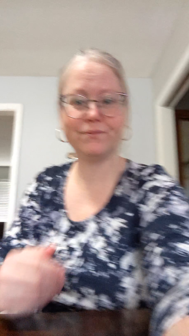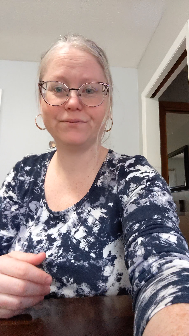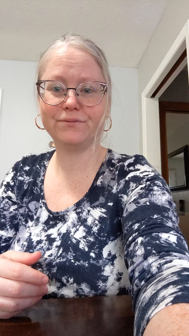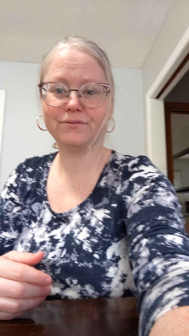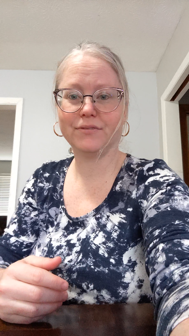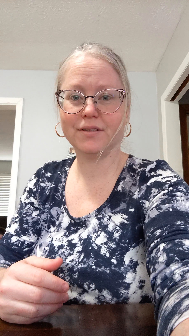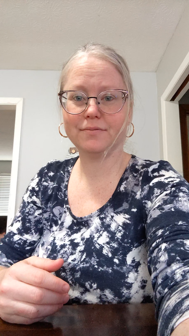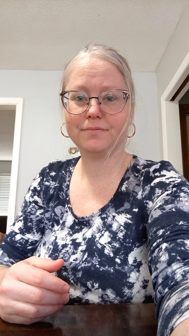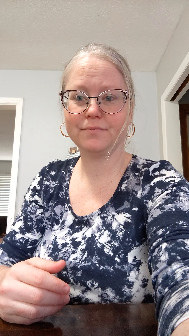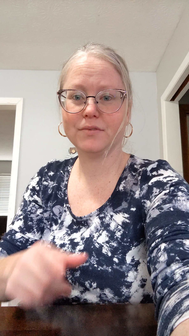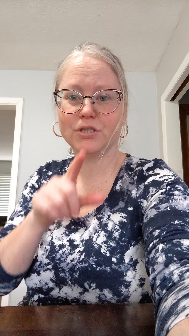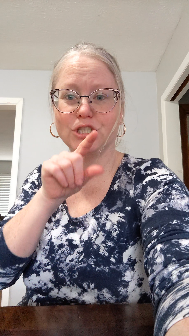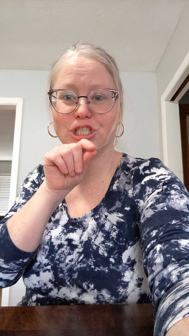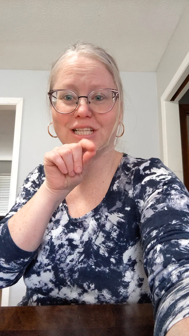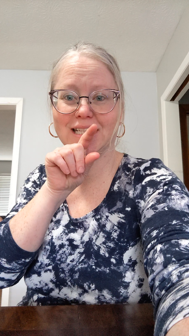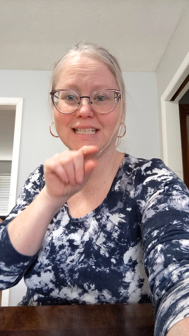chicken